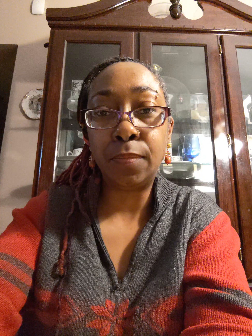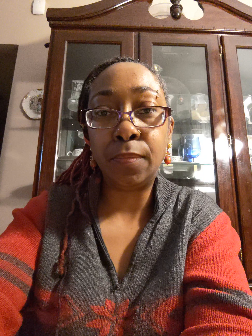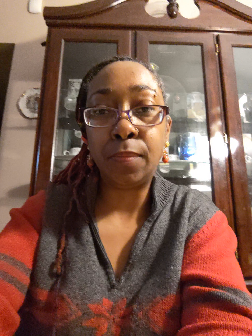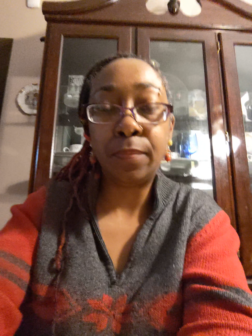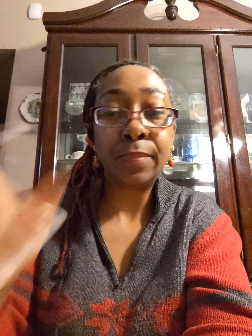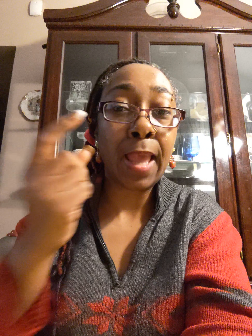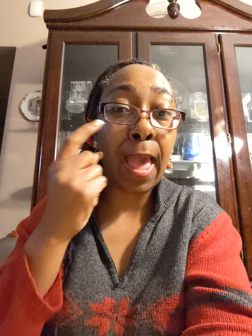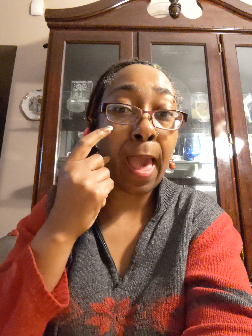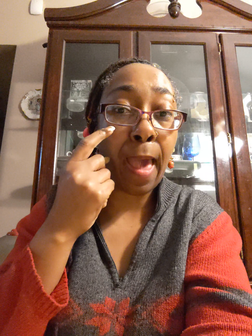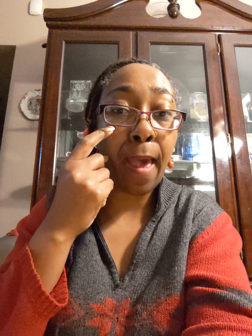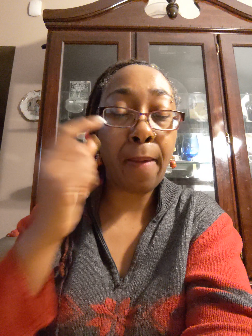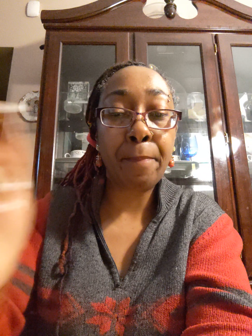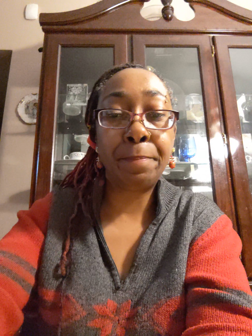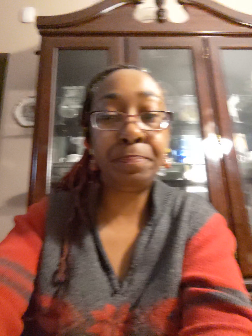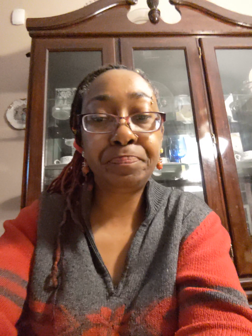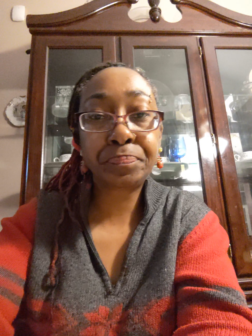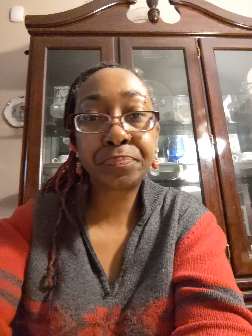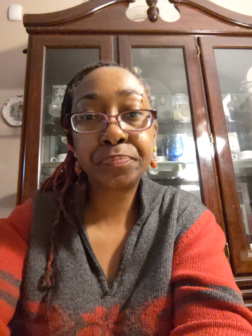eye